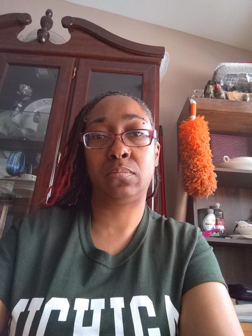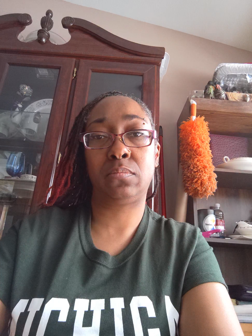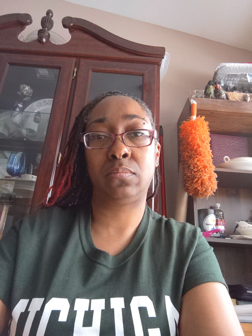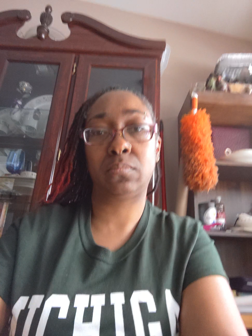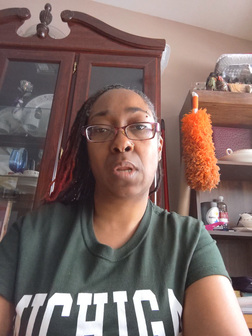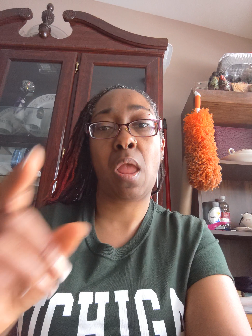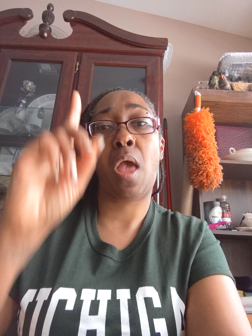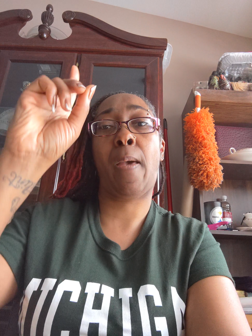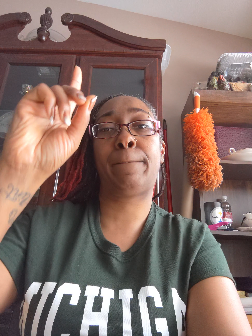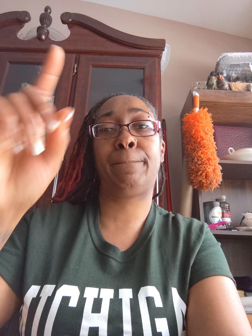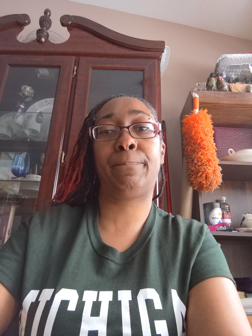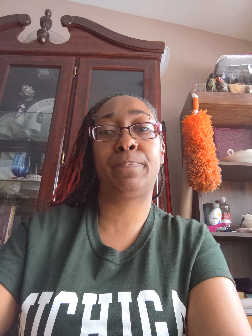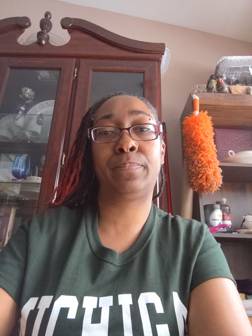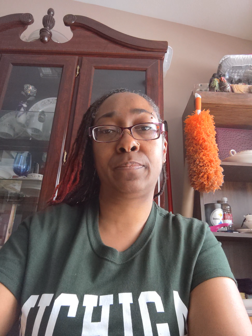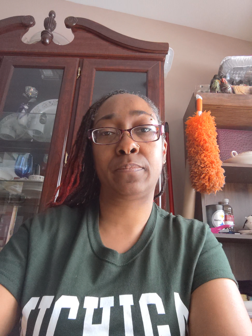up